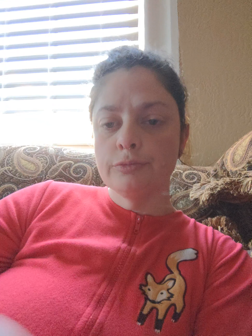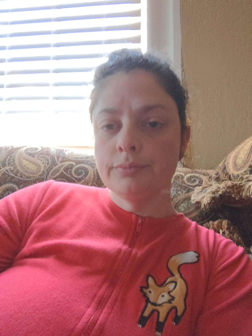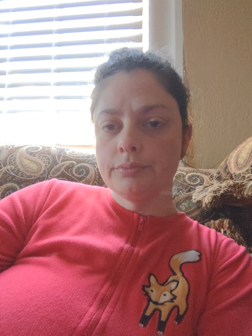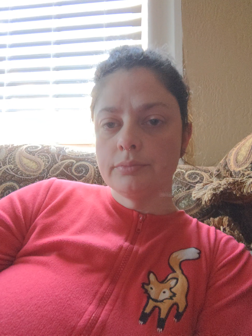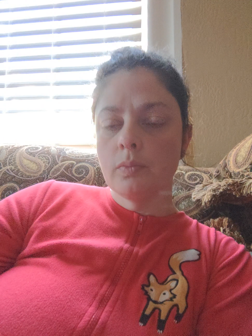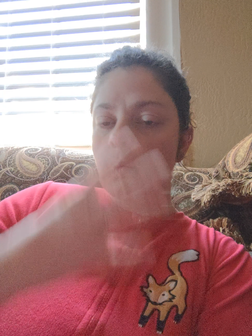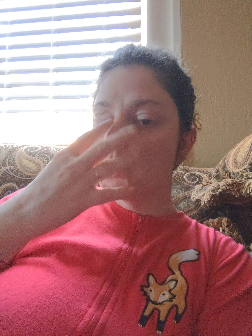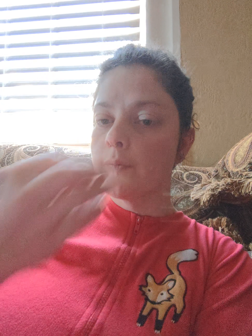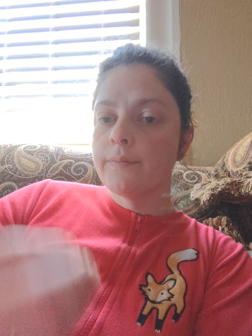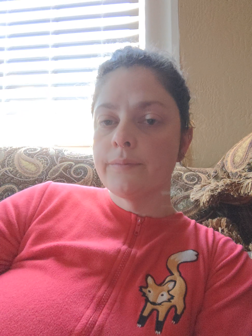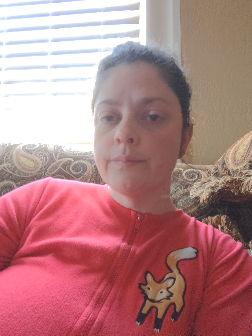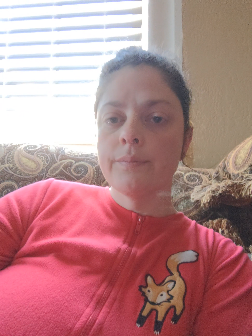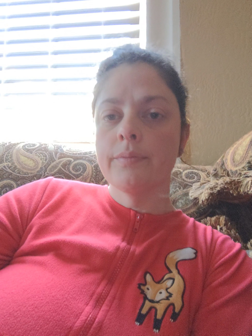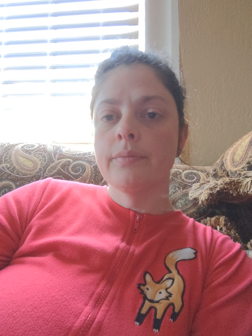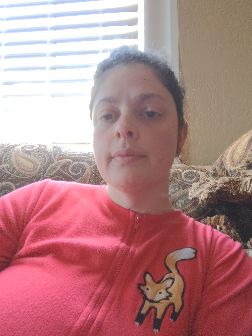wolf